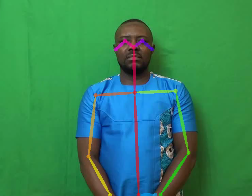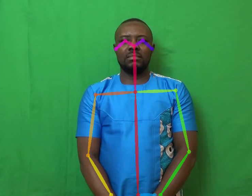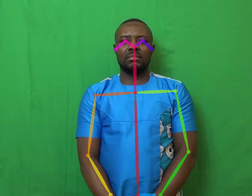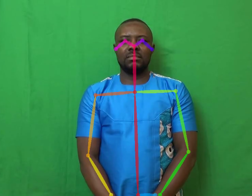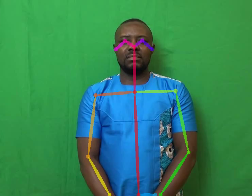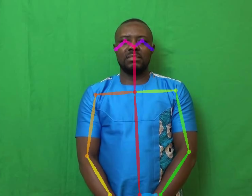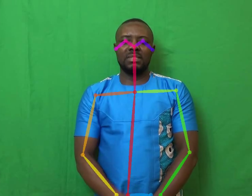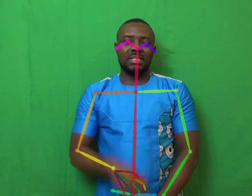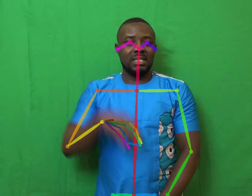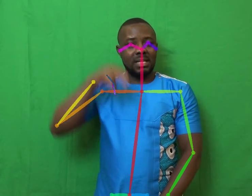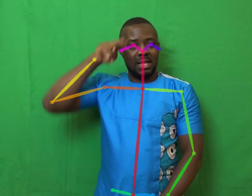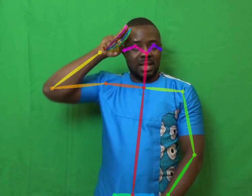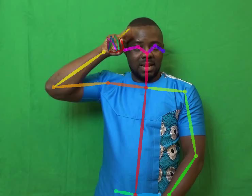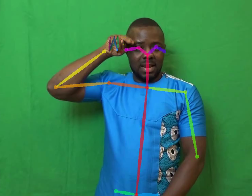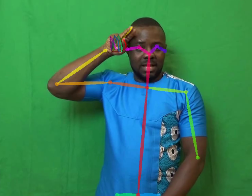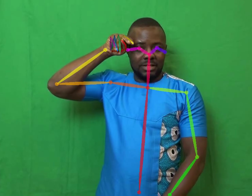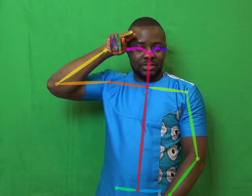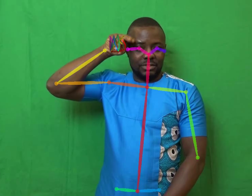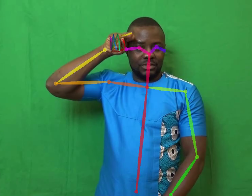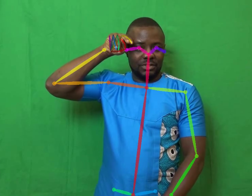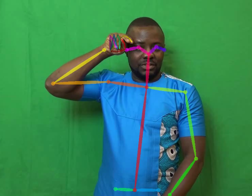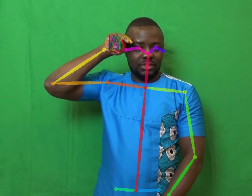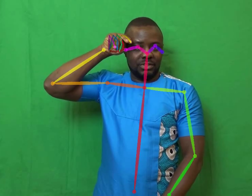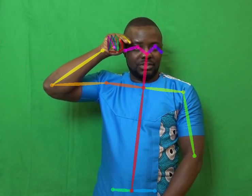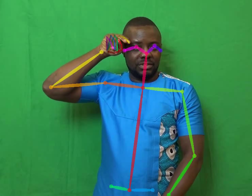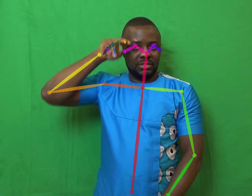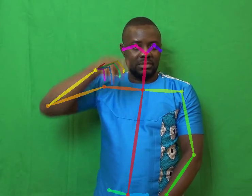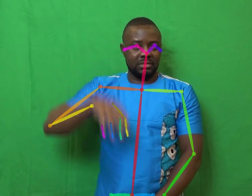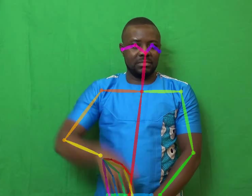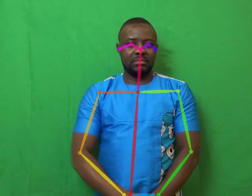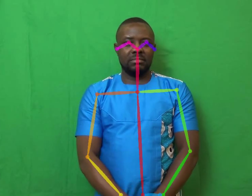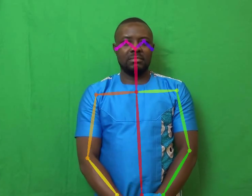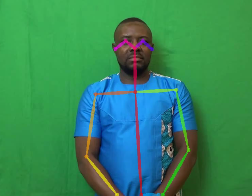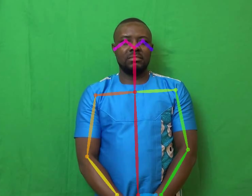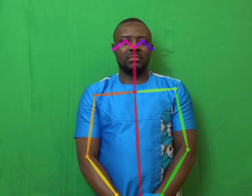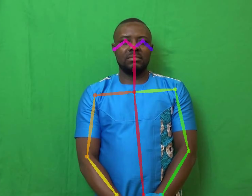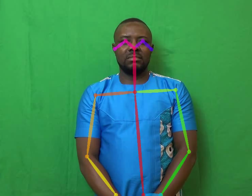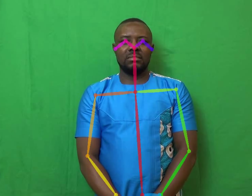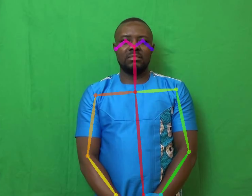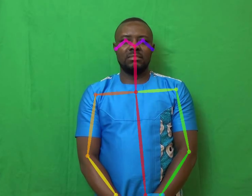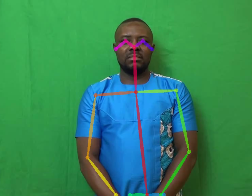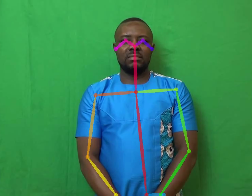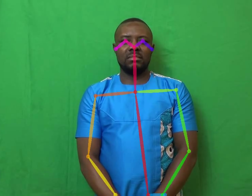Niger